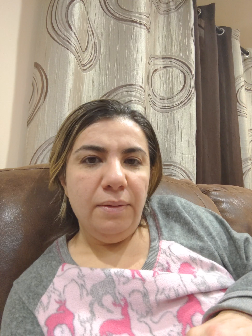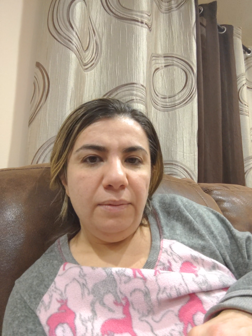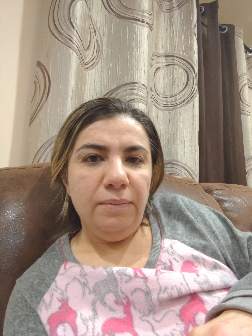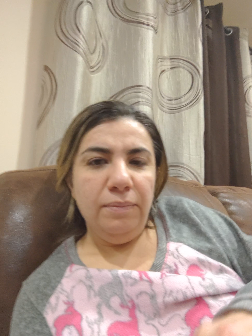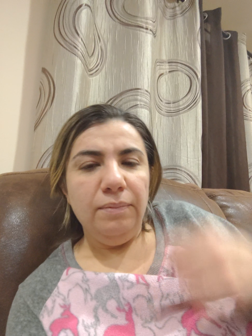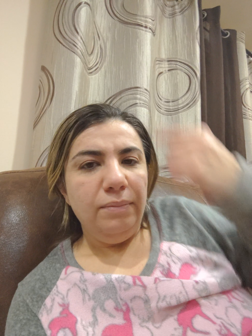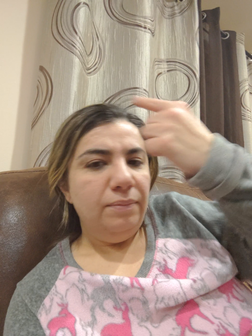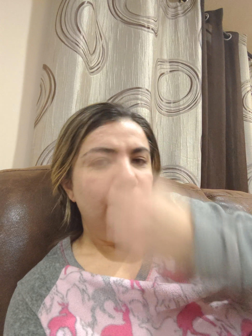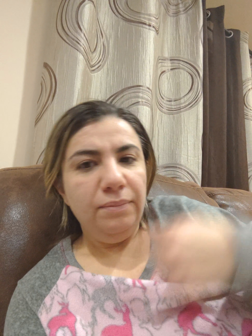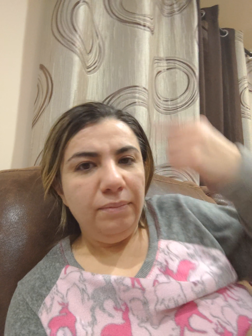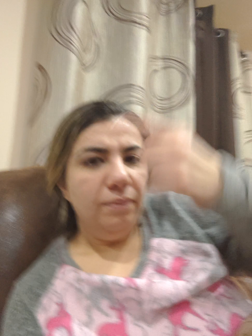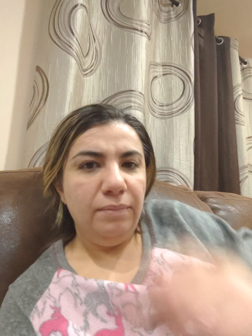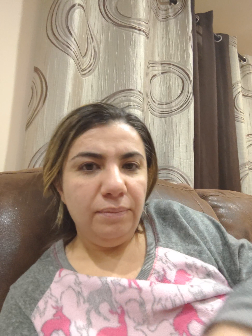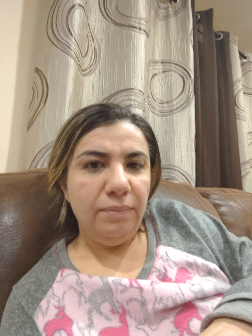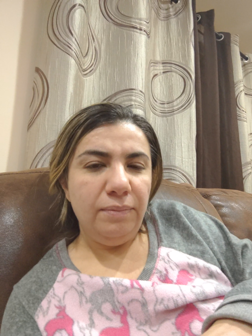face